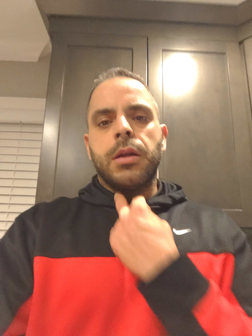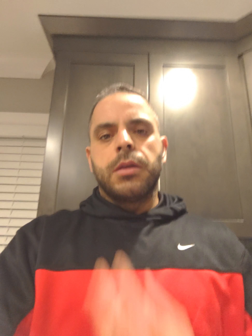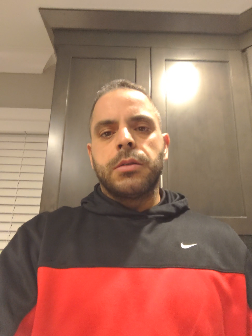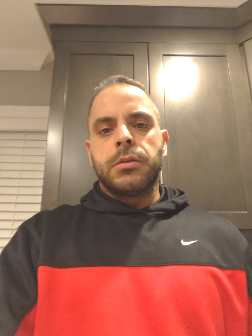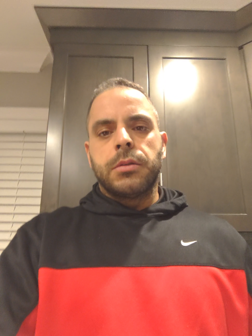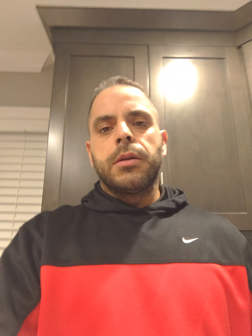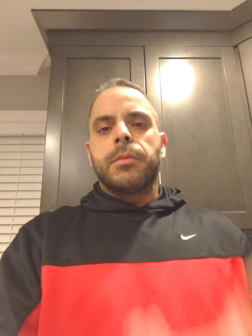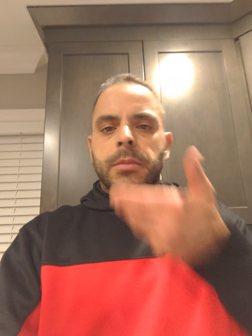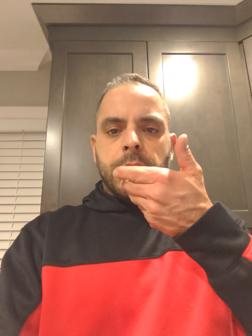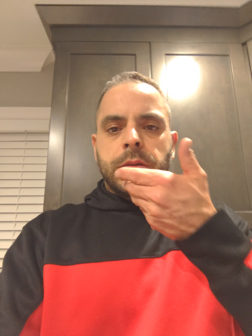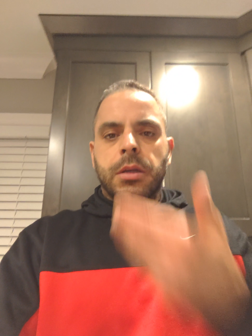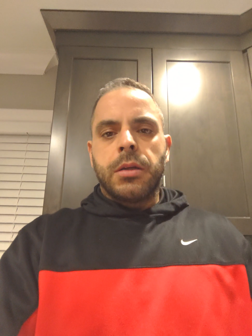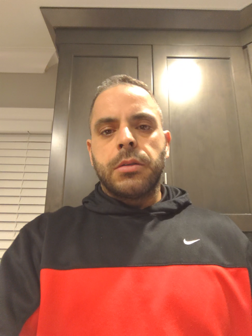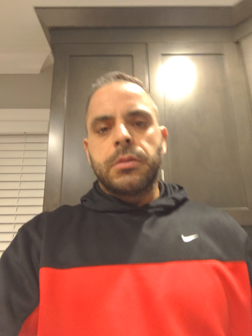pizza